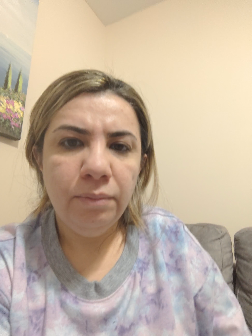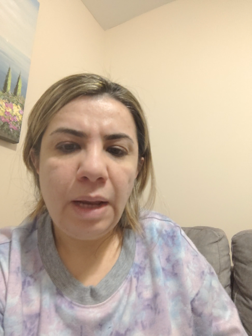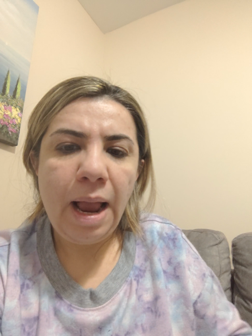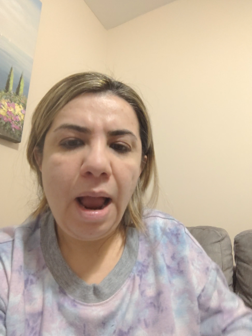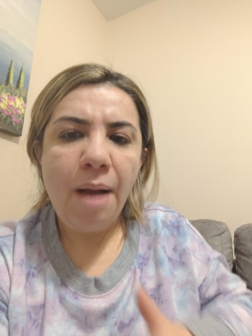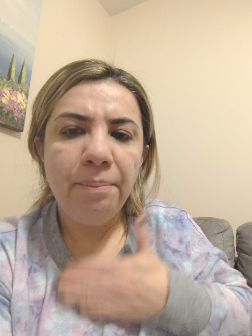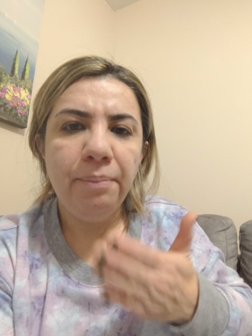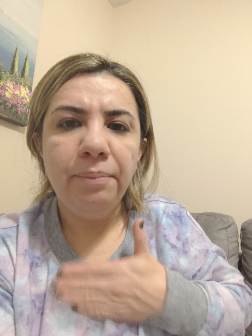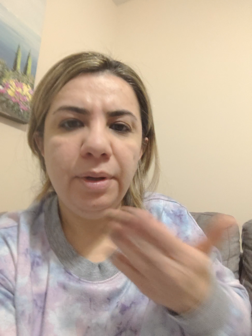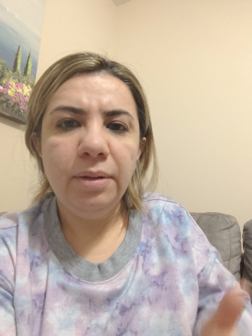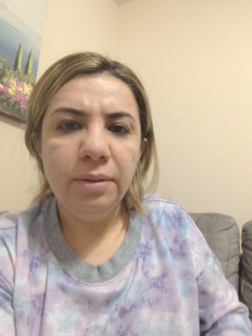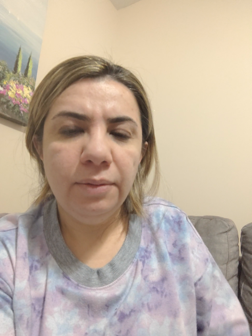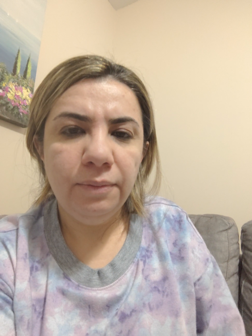happy